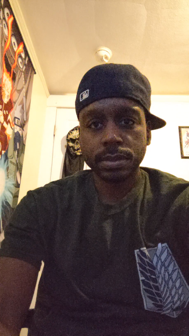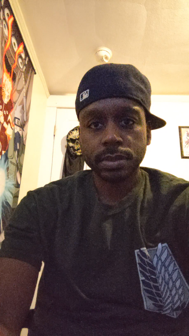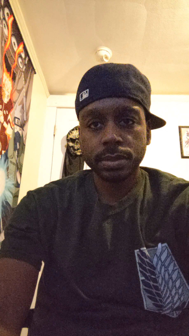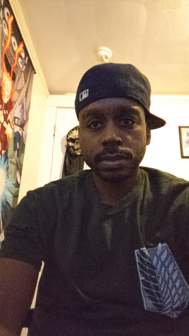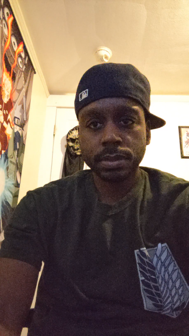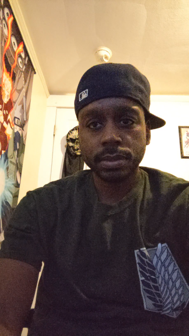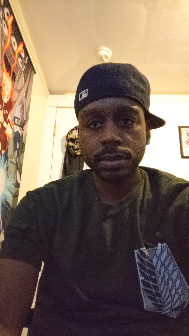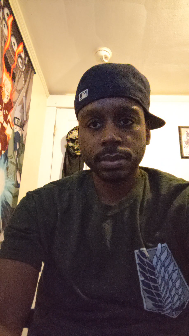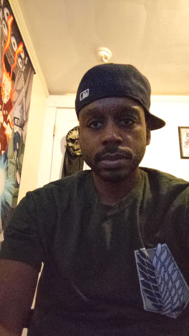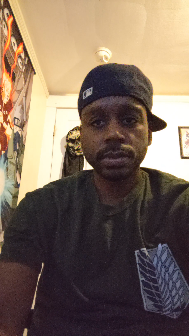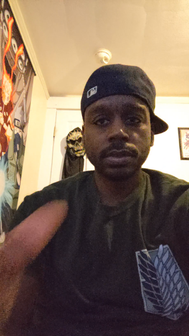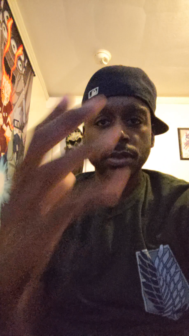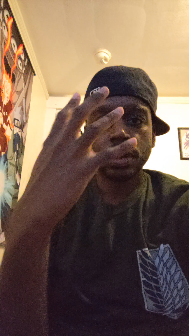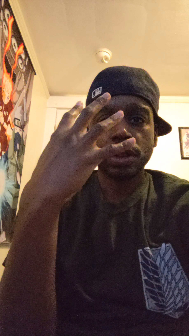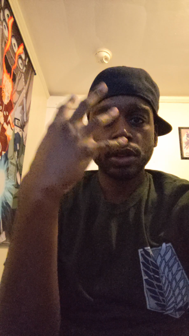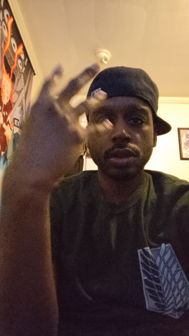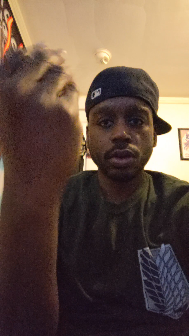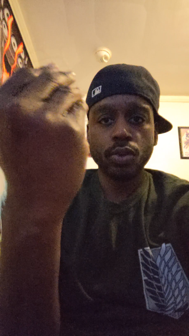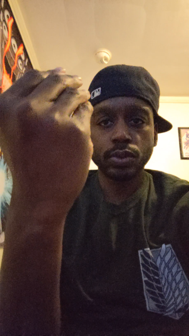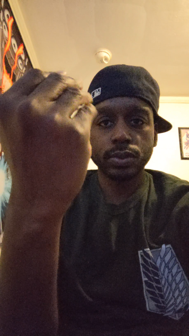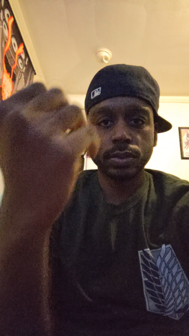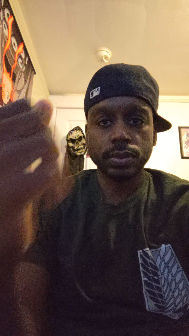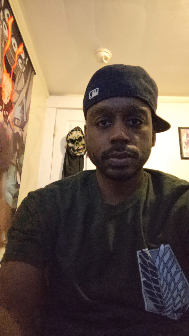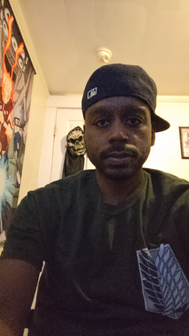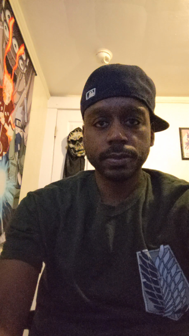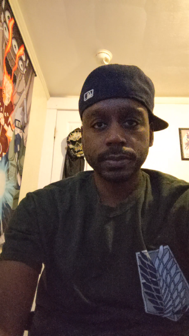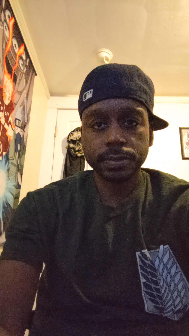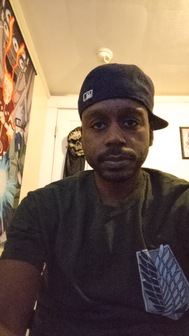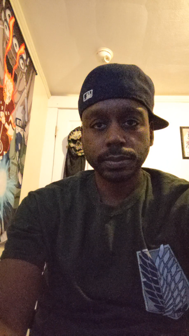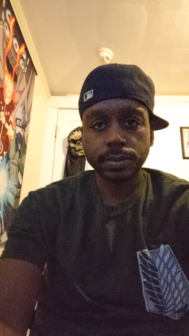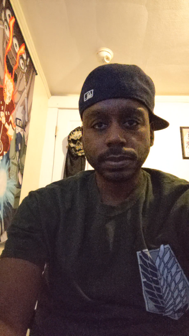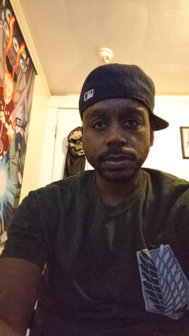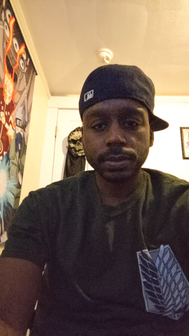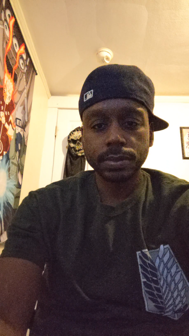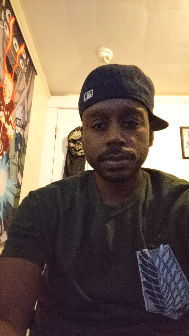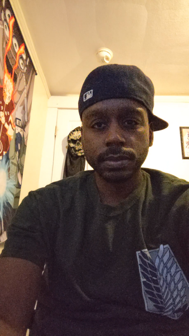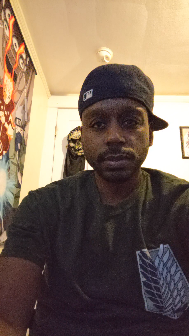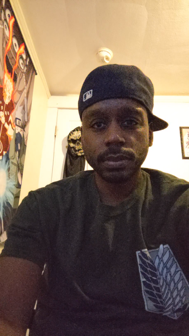going to